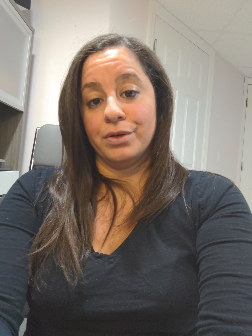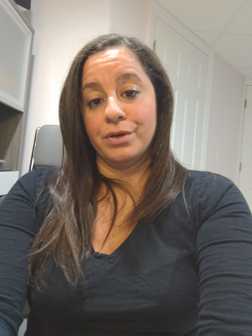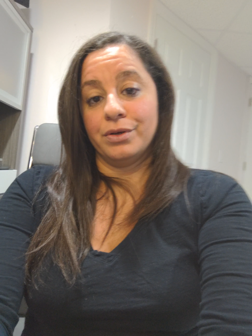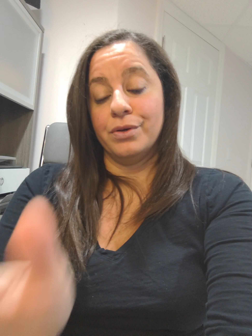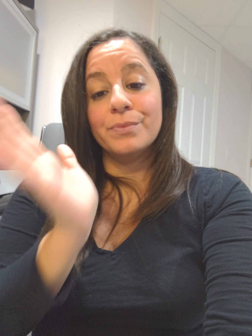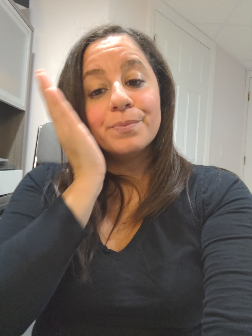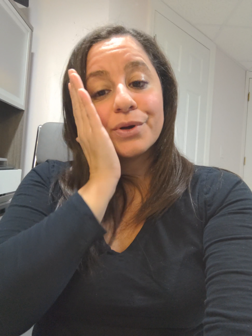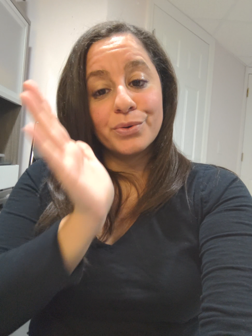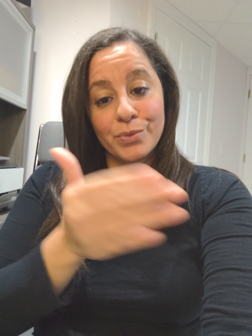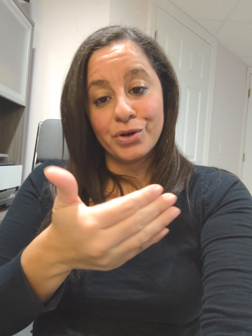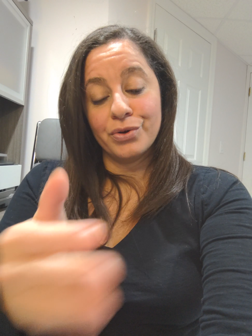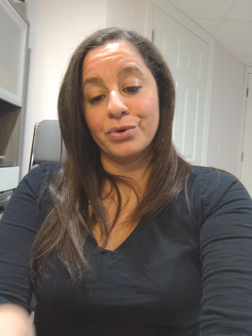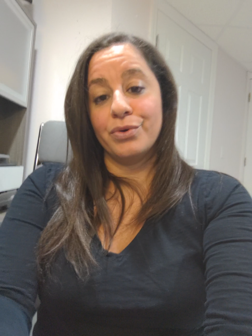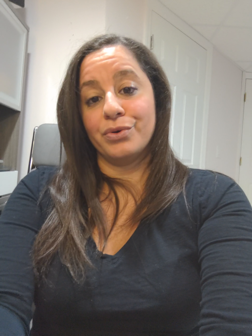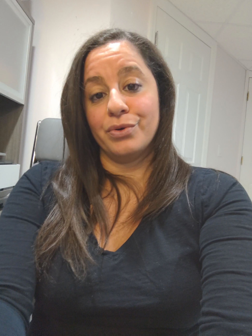bedroom